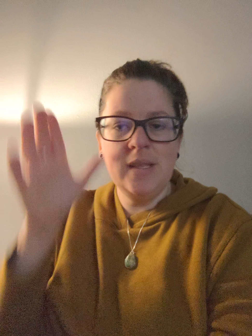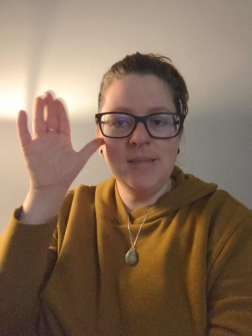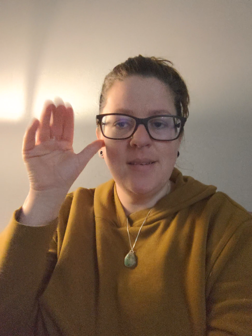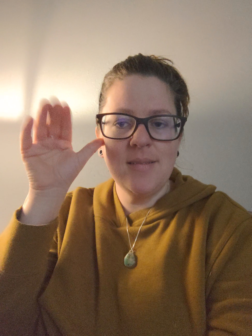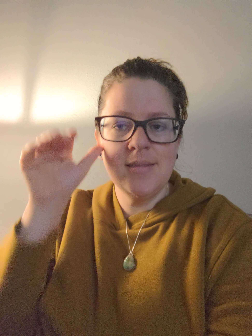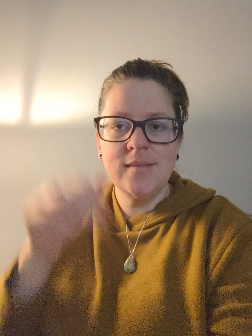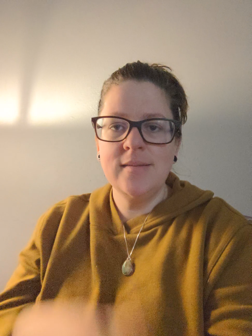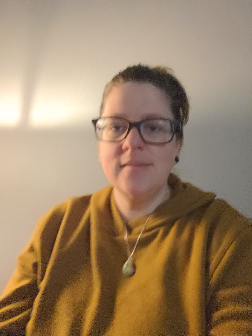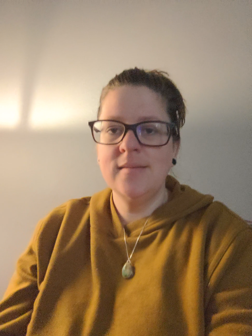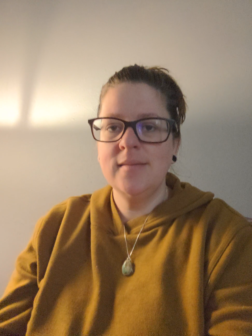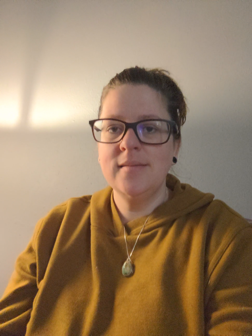donkey